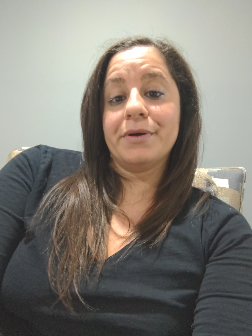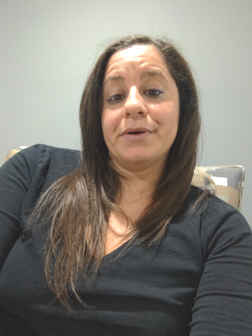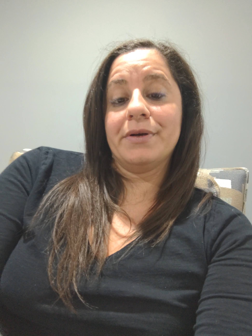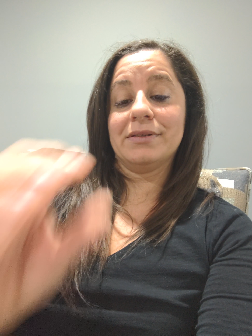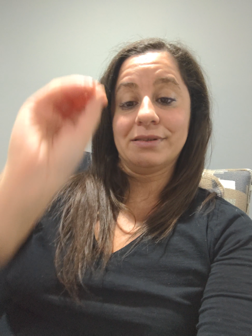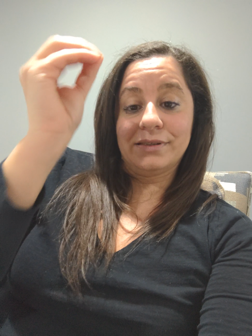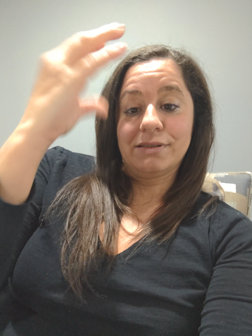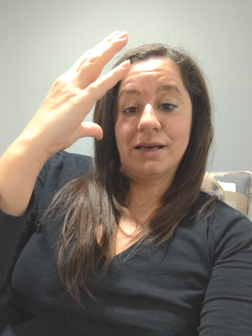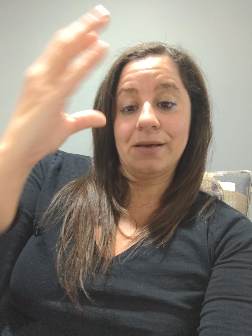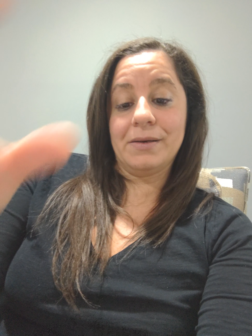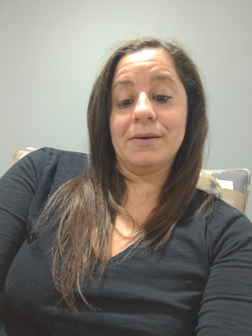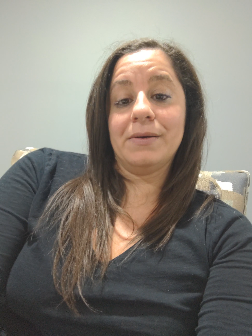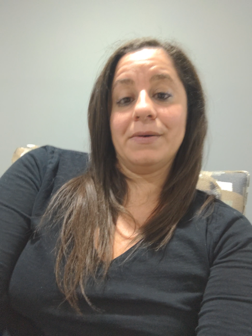sun